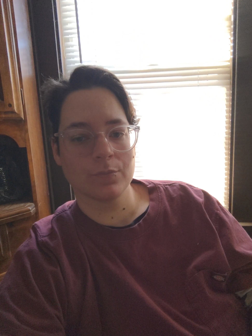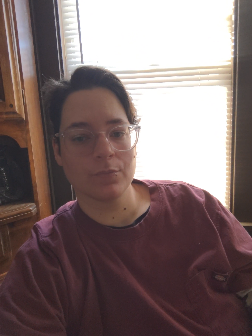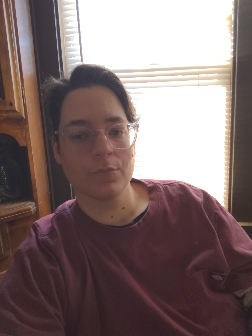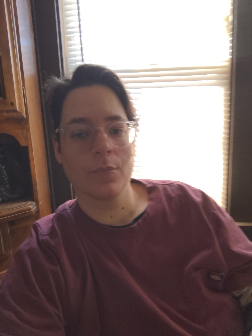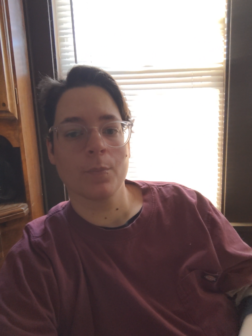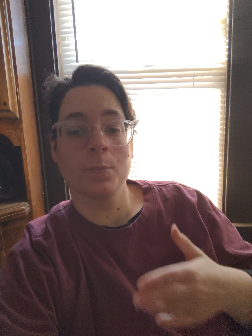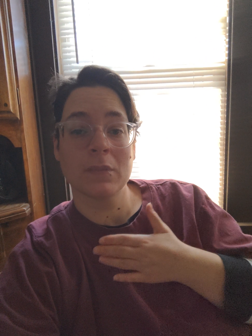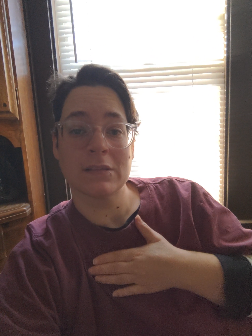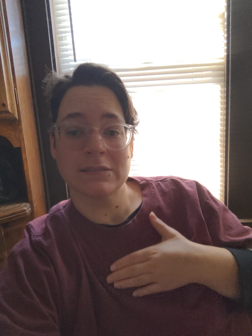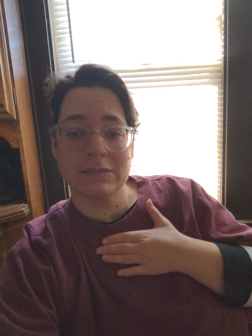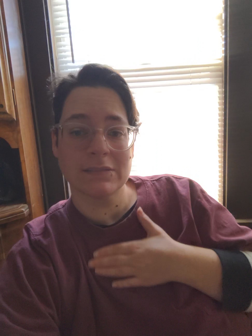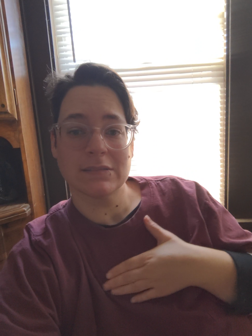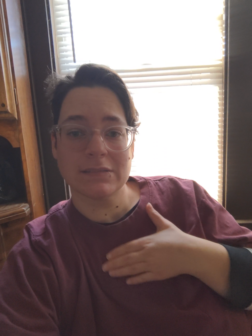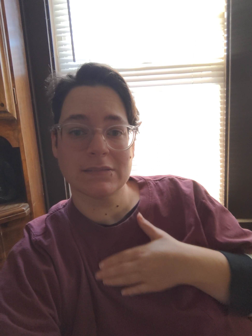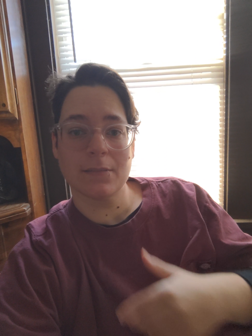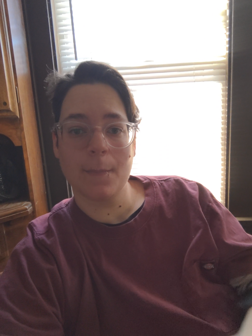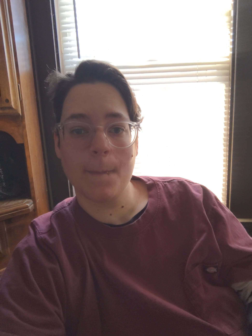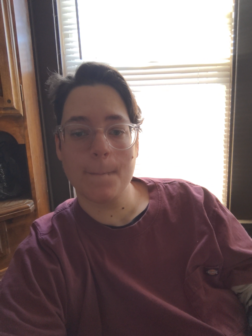please